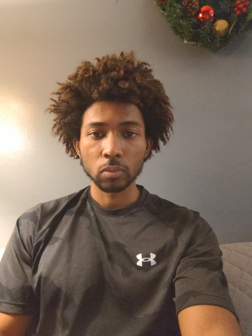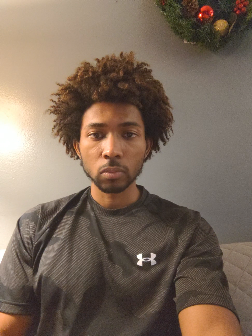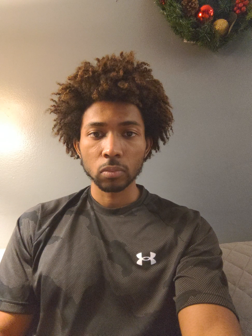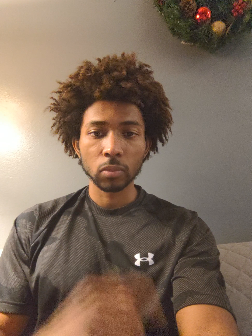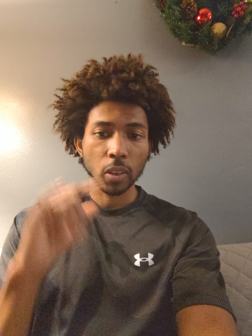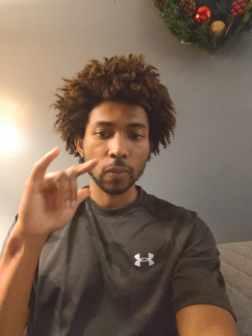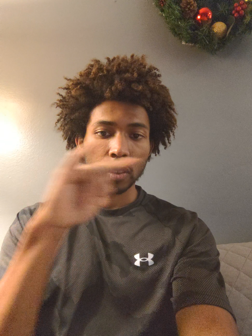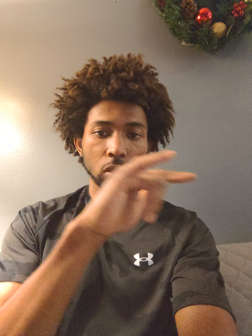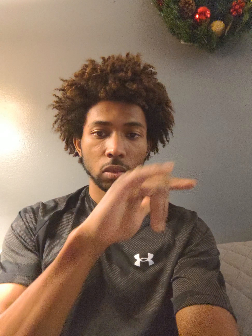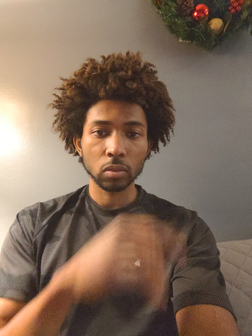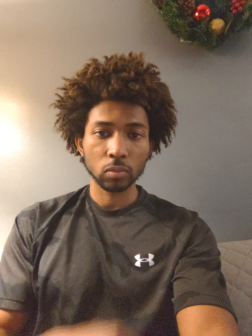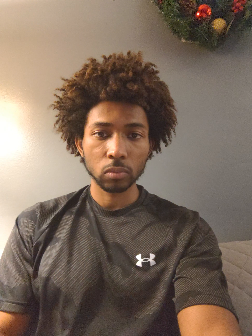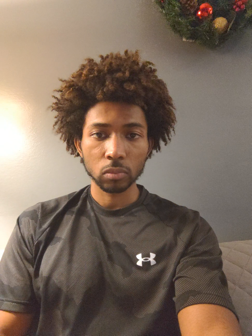airplane